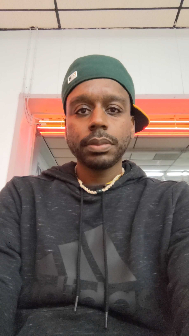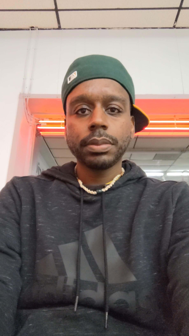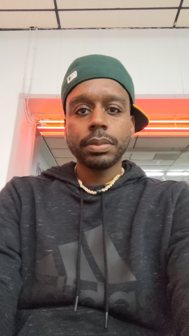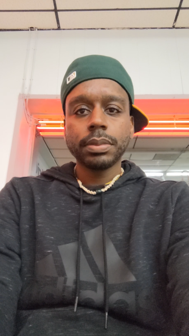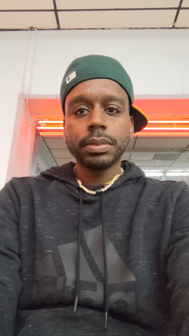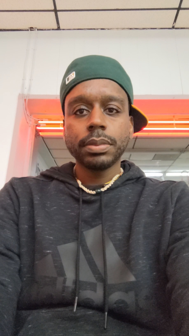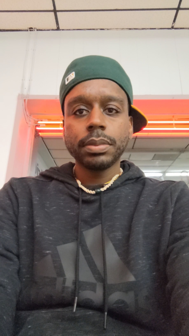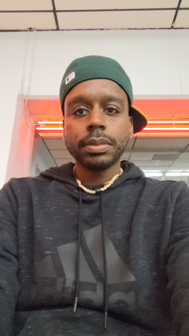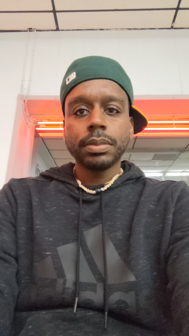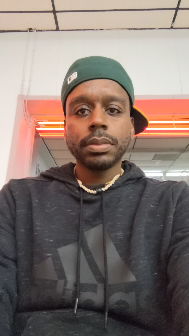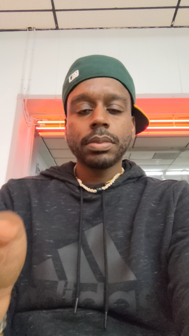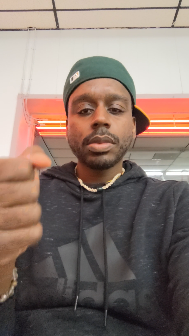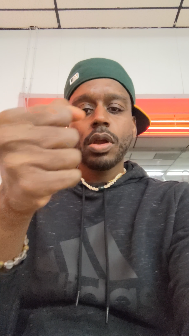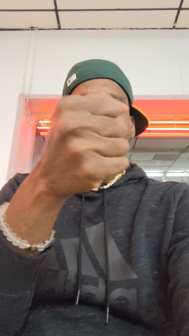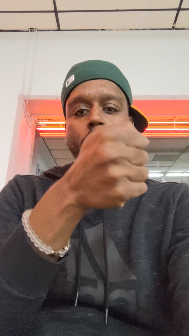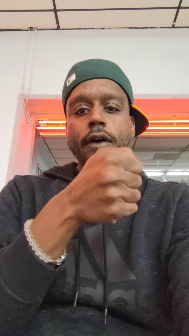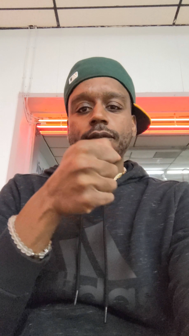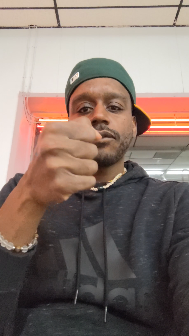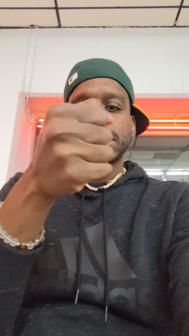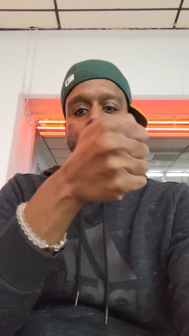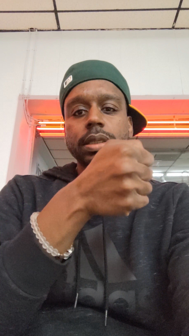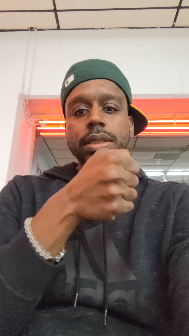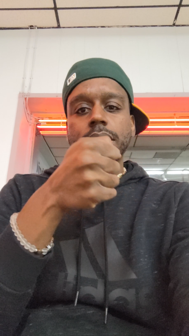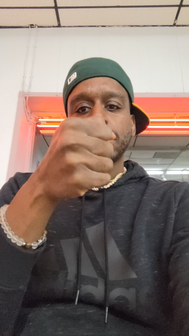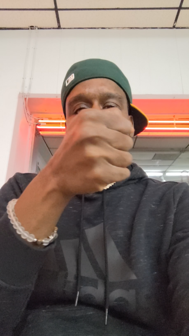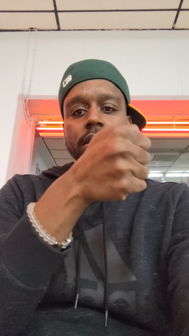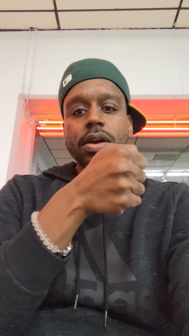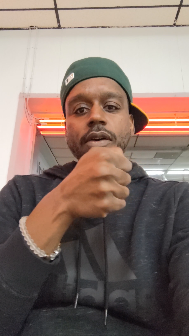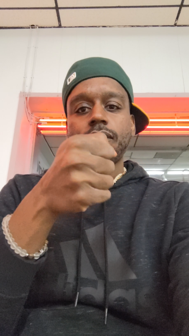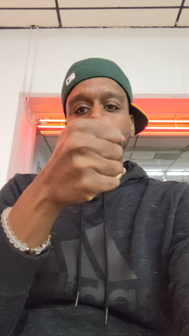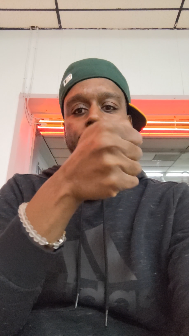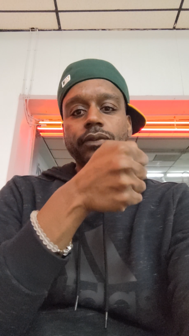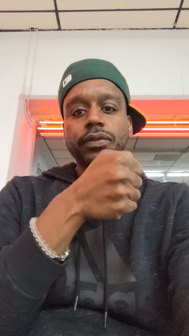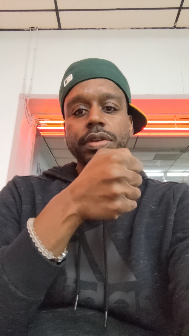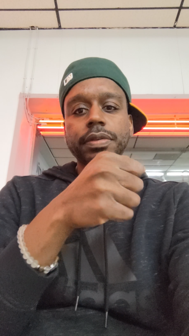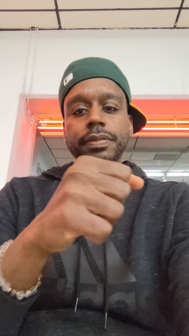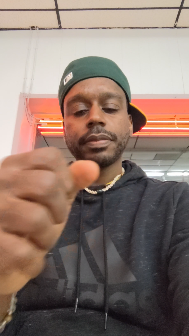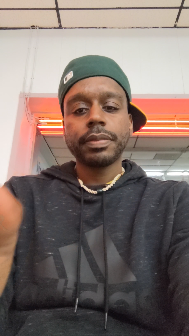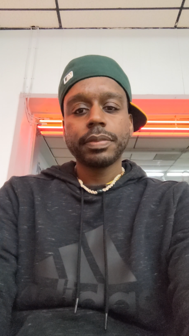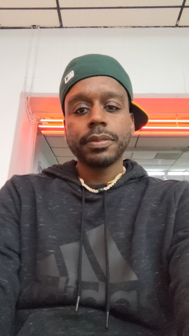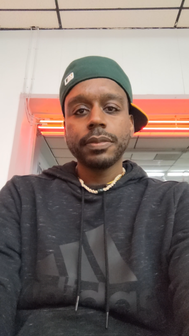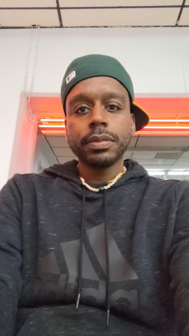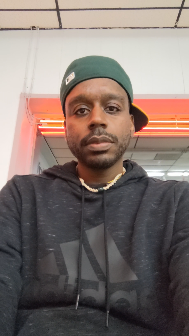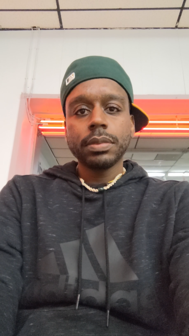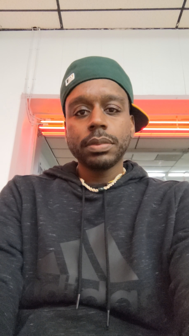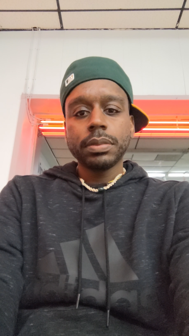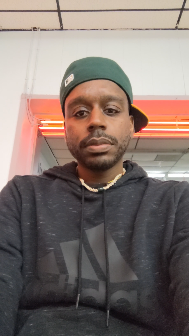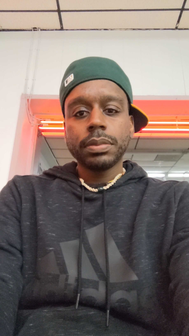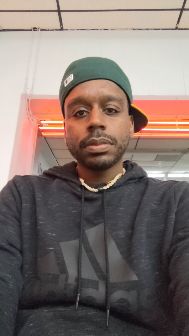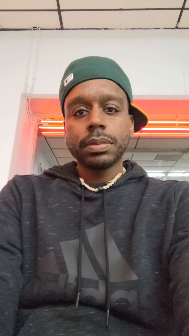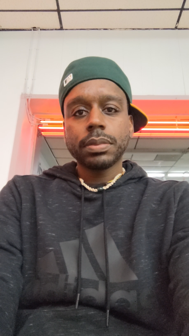coffee